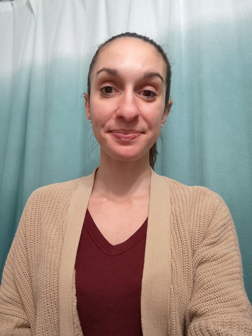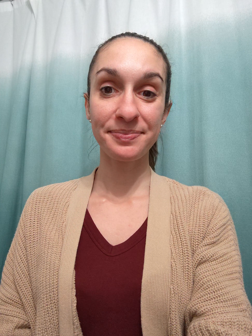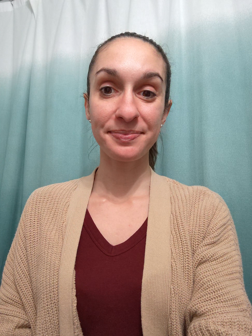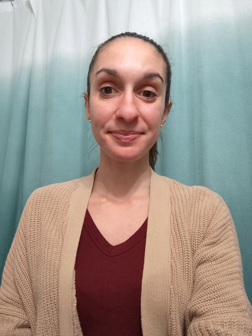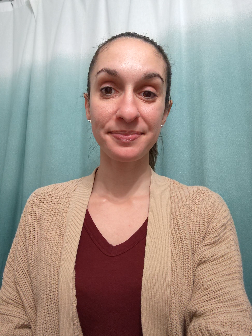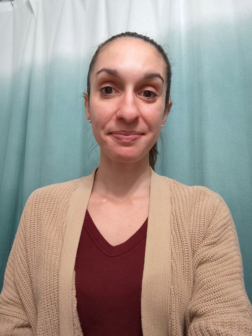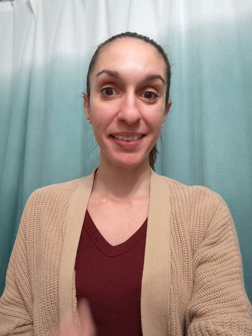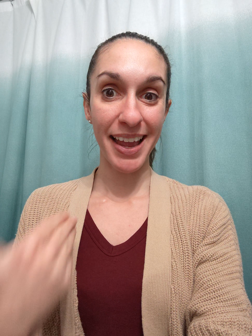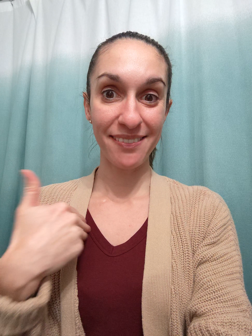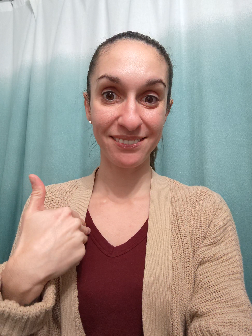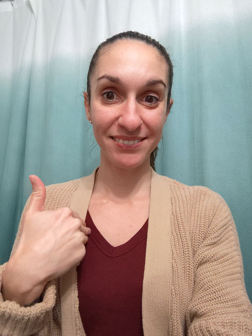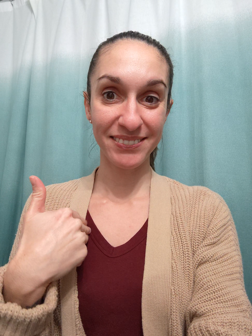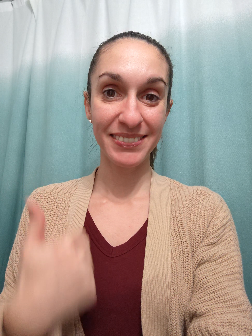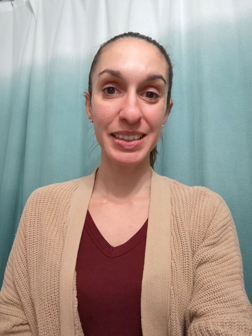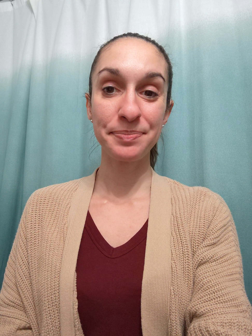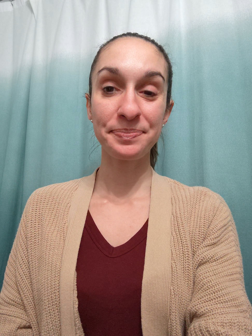have